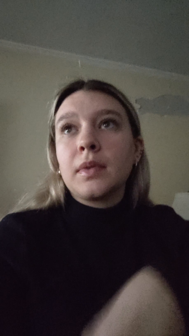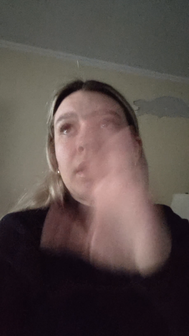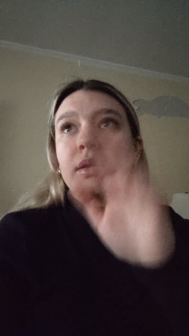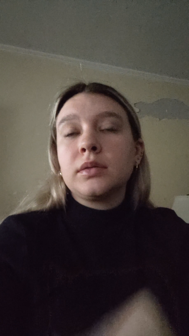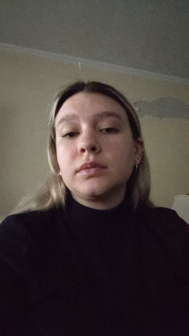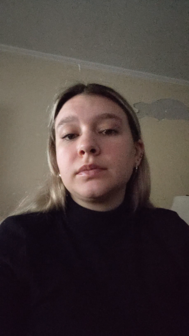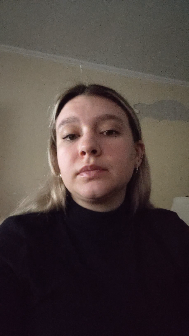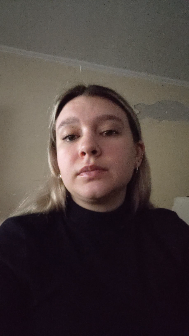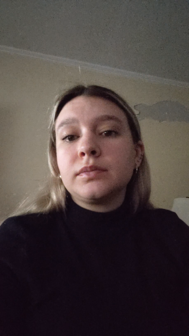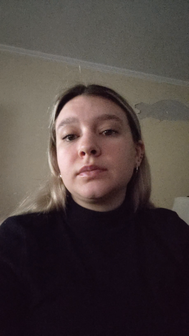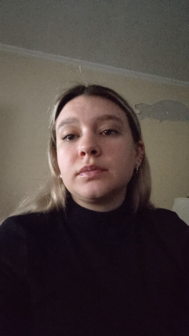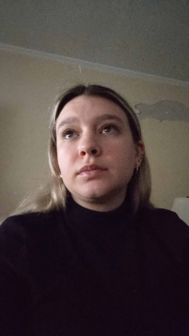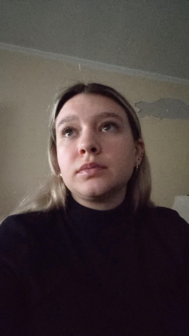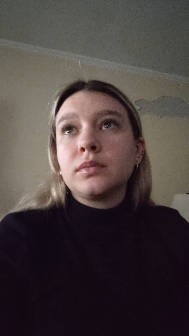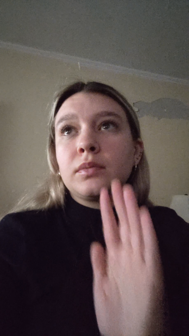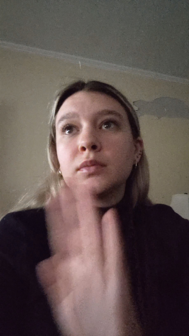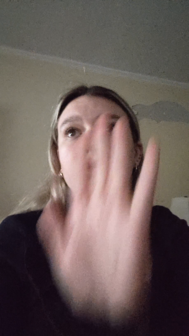push